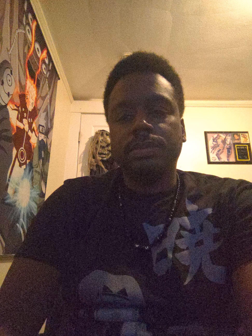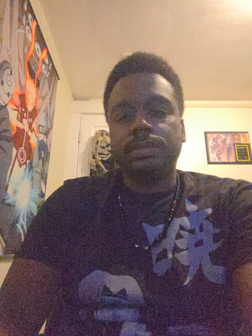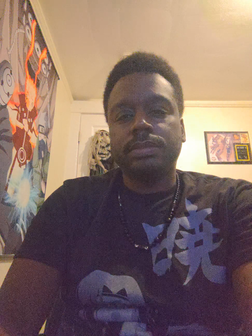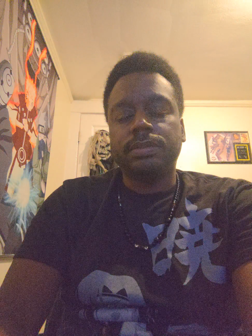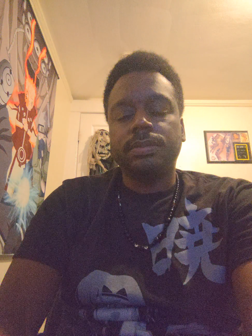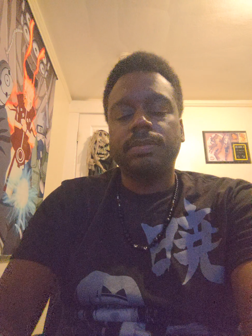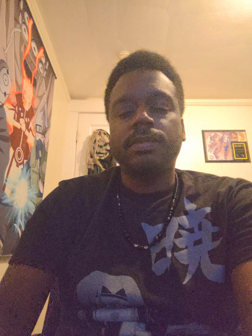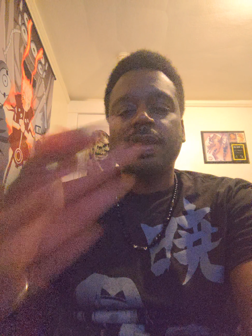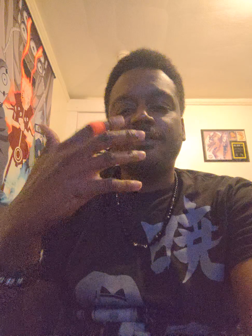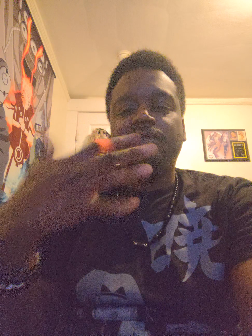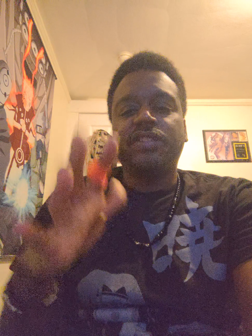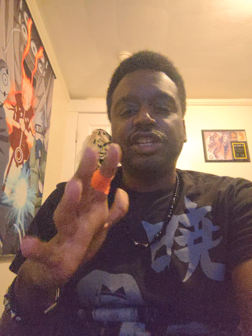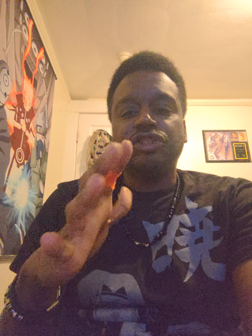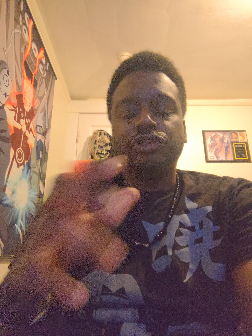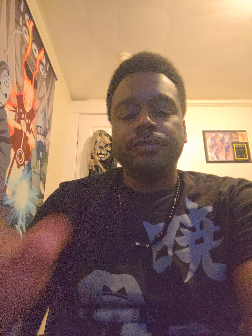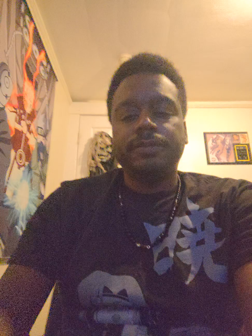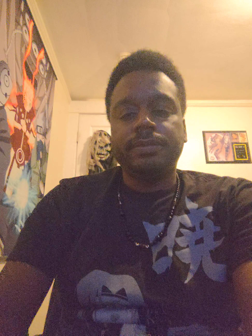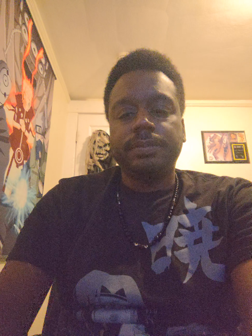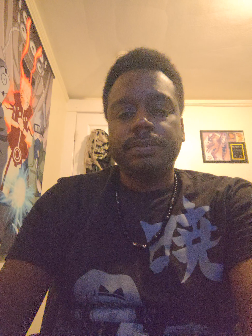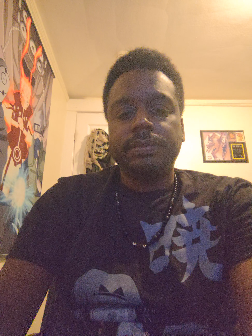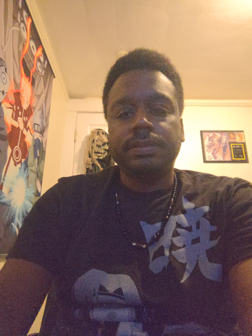finish